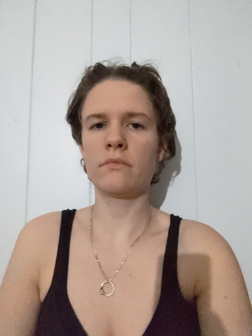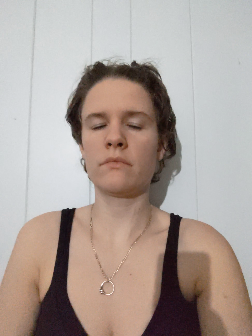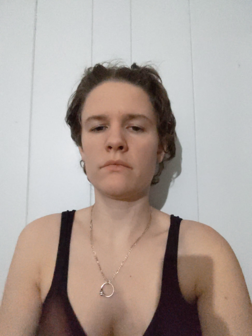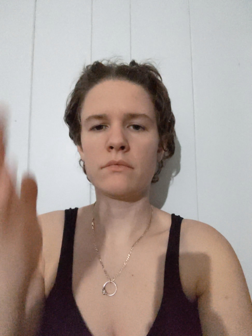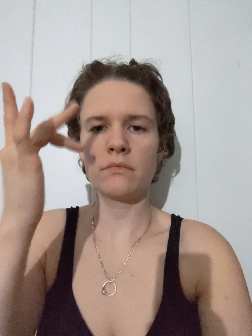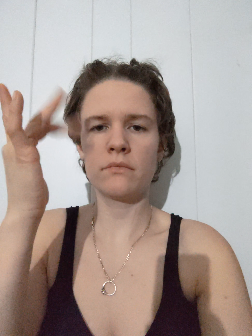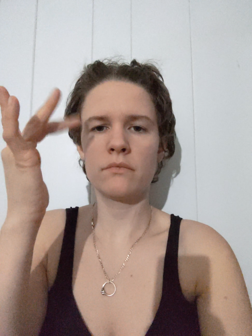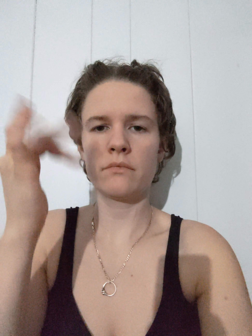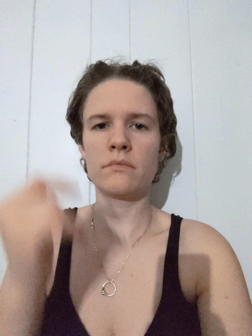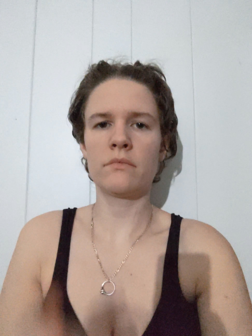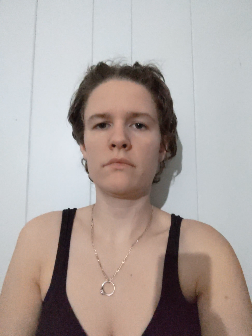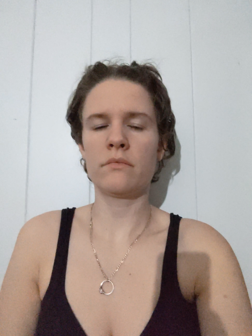why